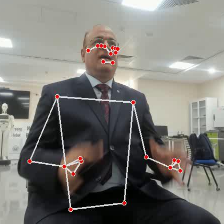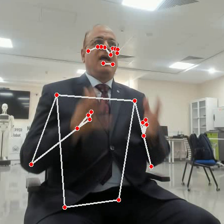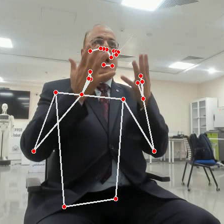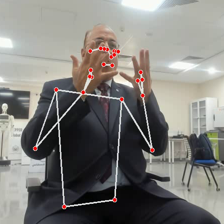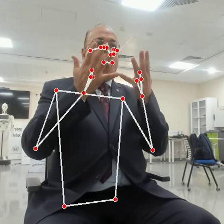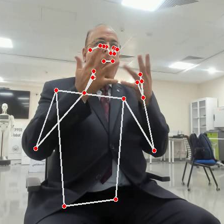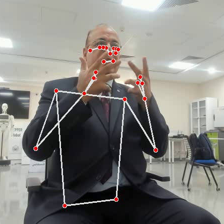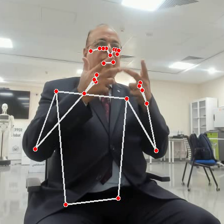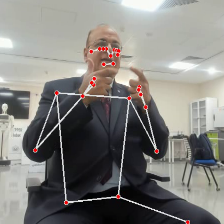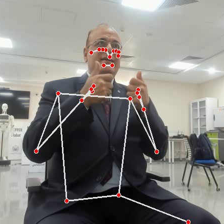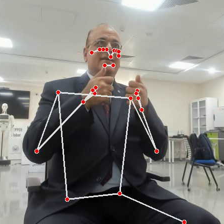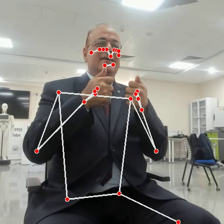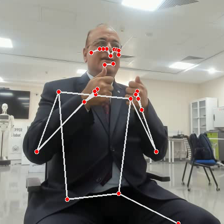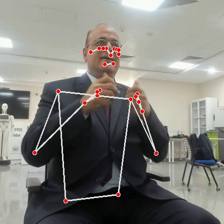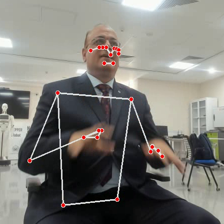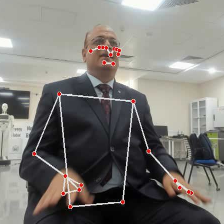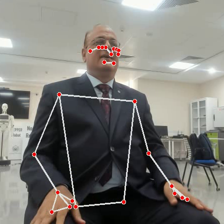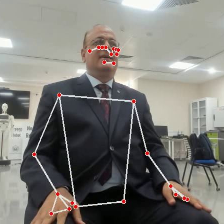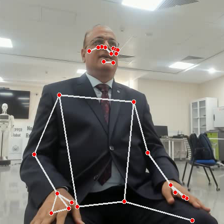whda whda